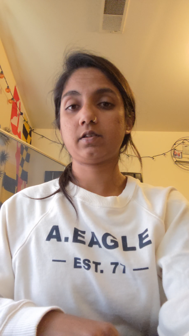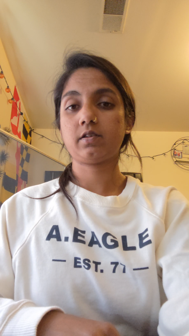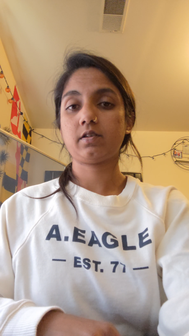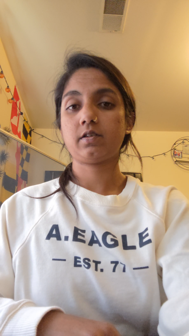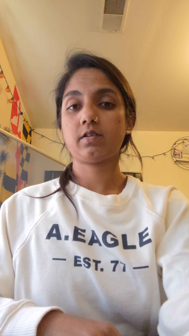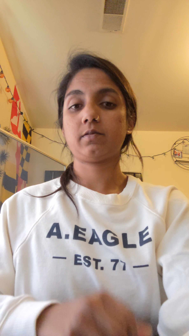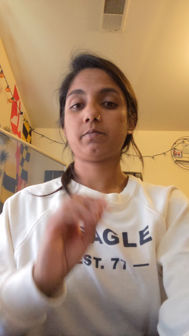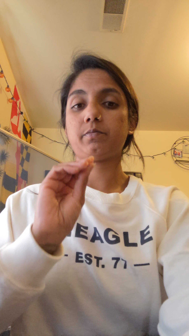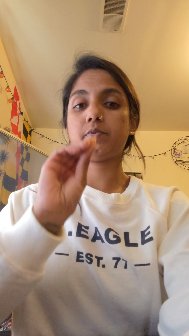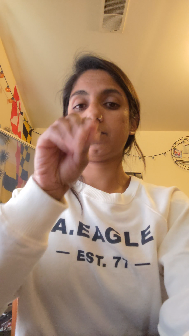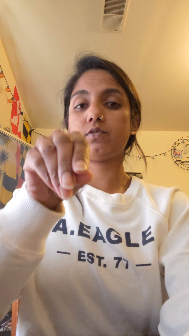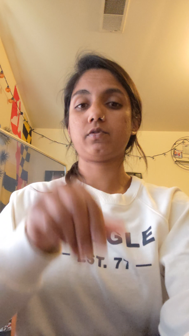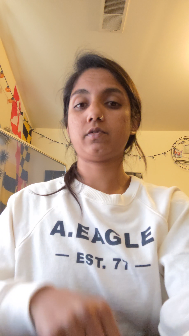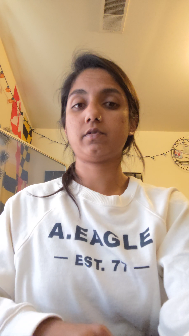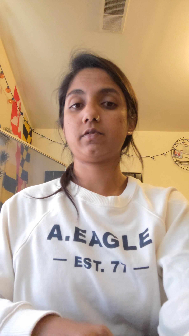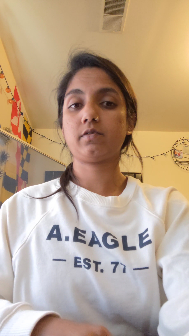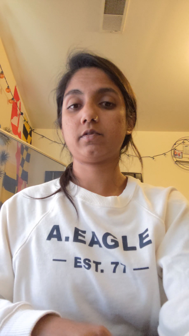put